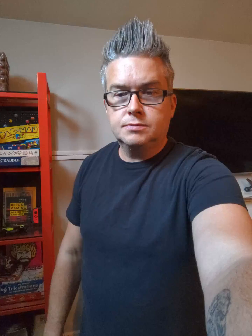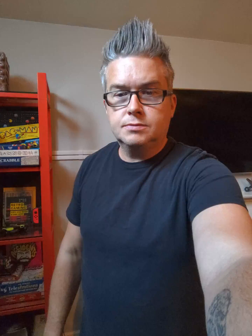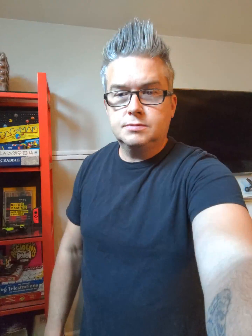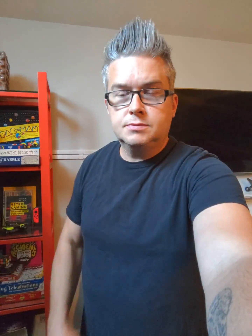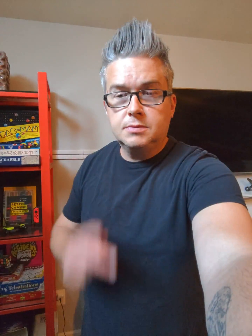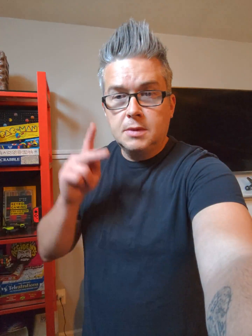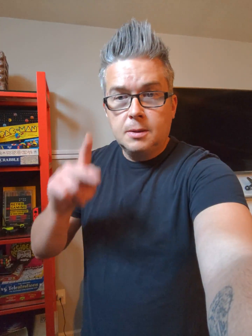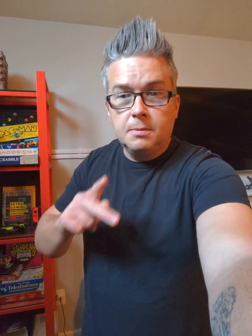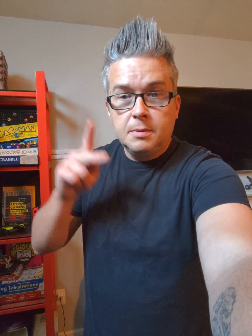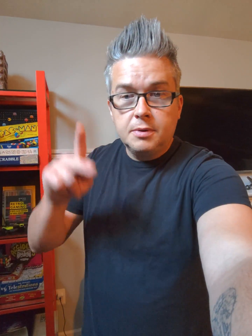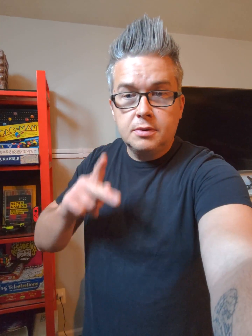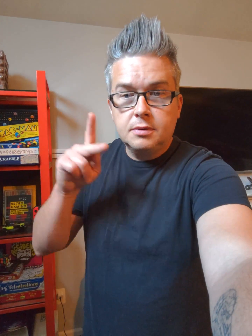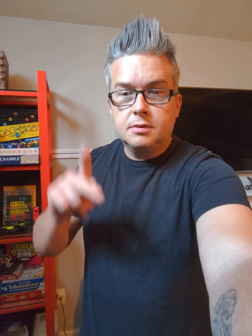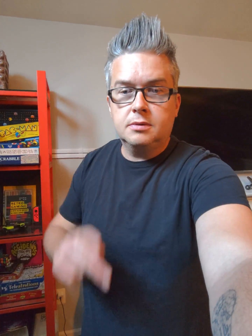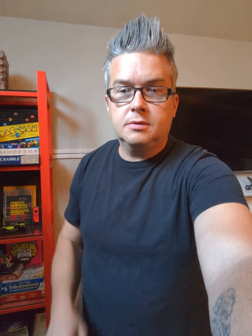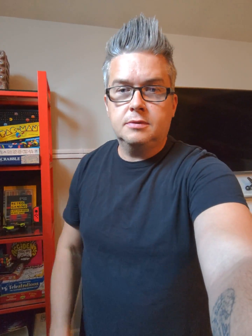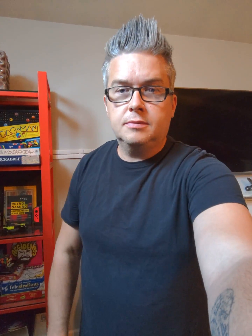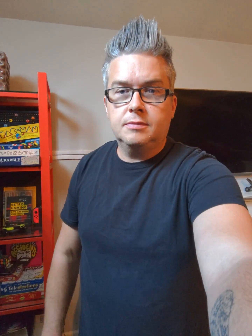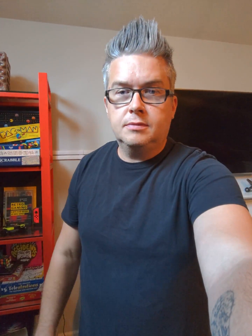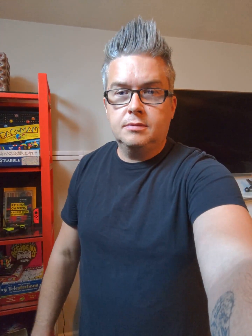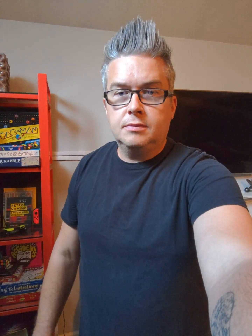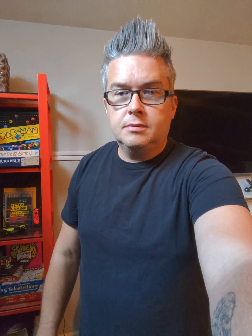people